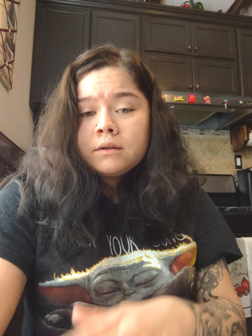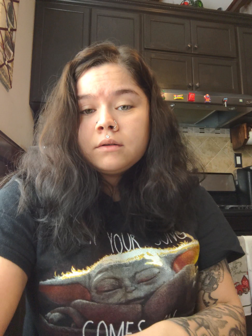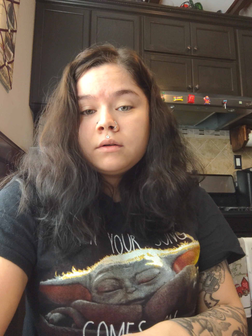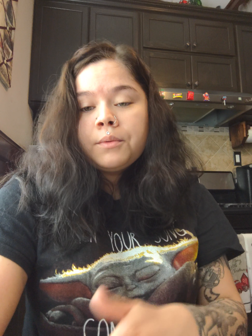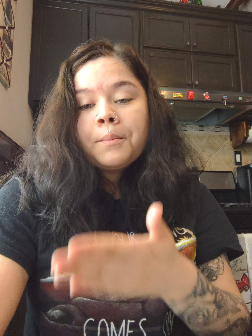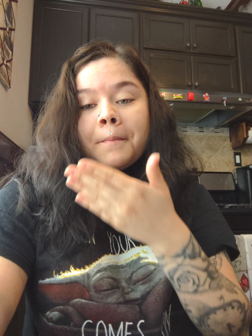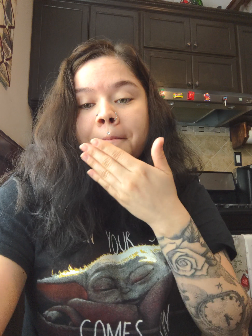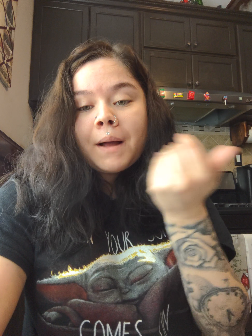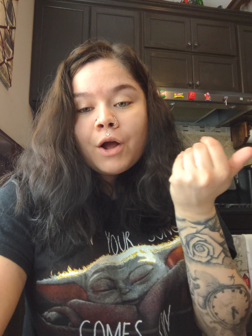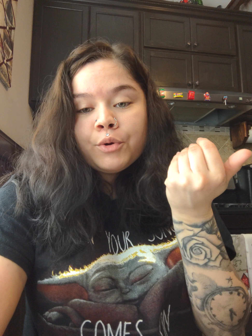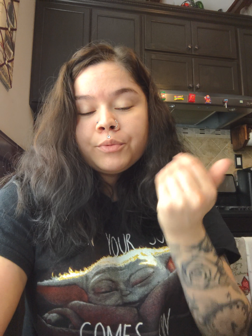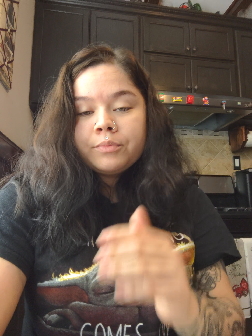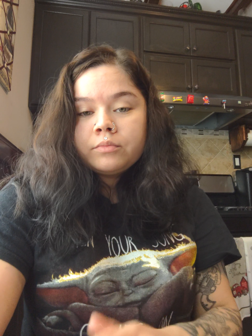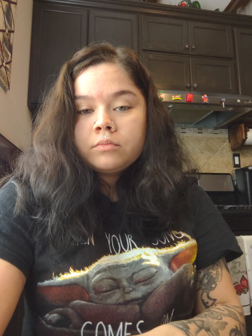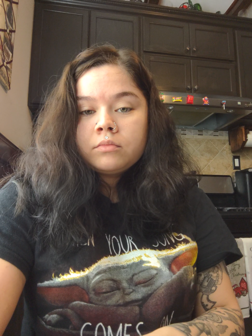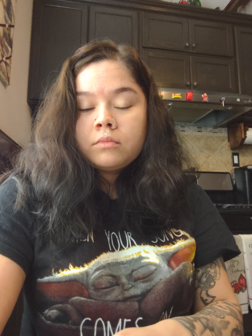better